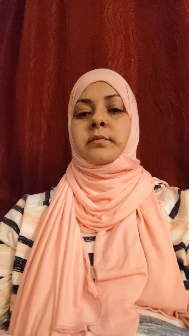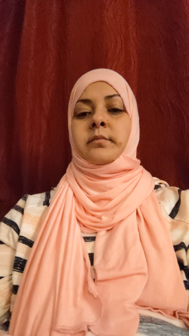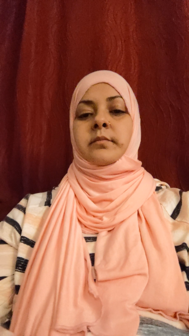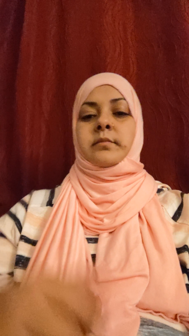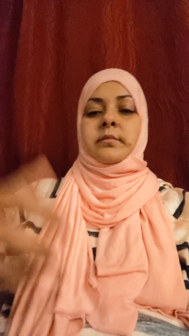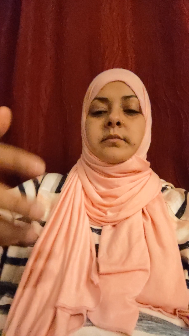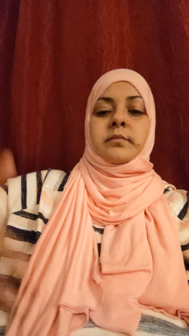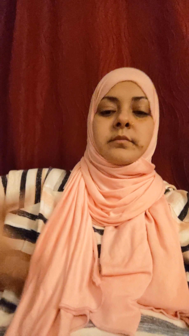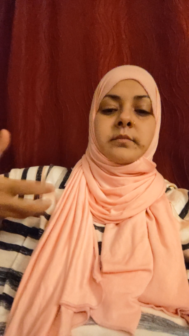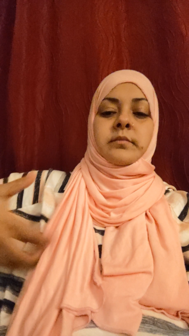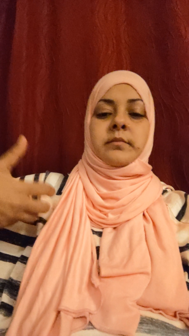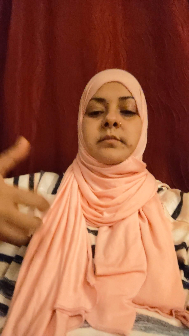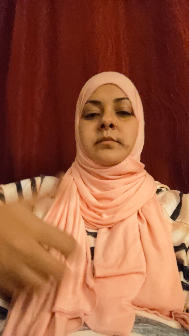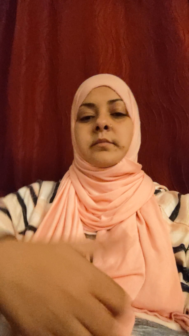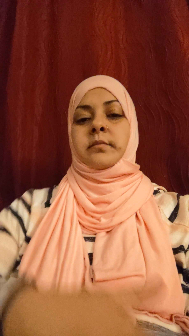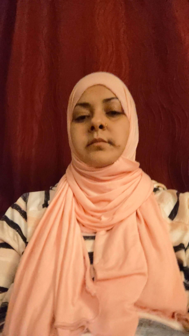monkey